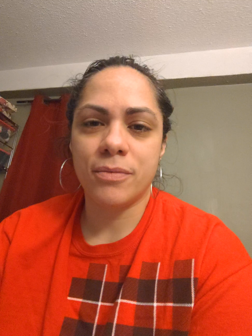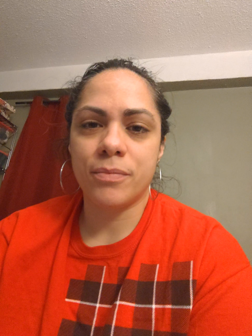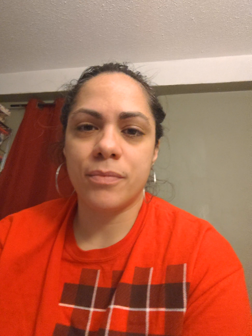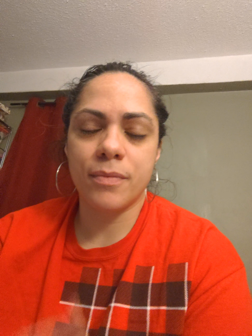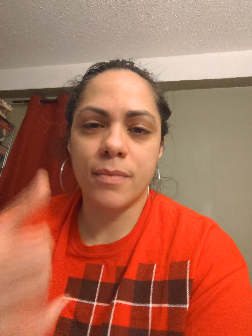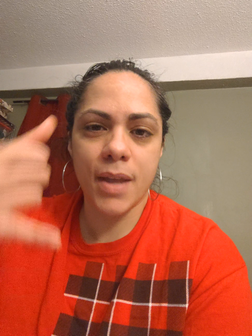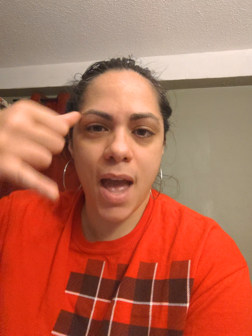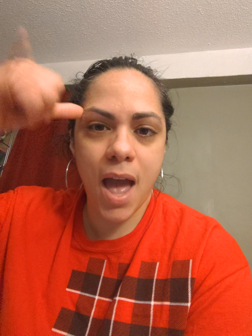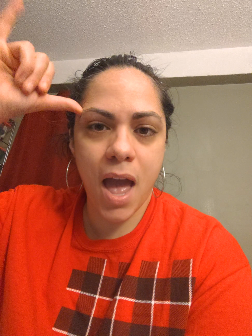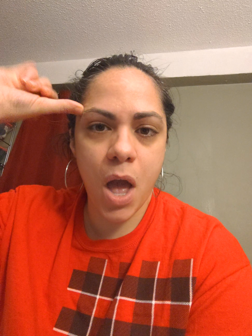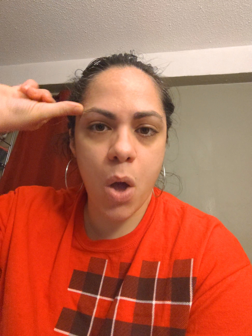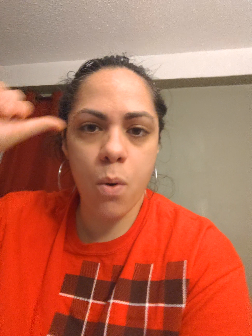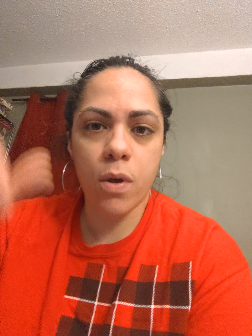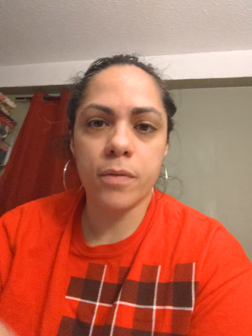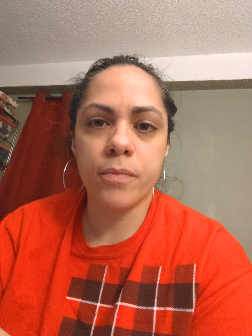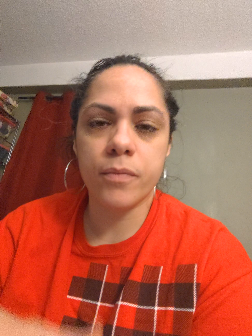cow